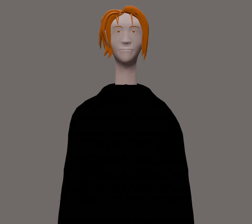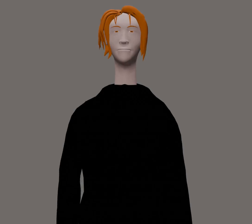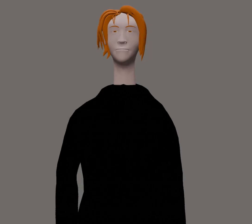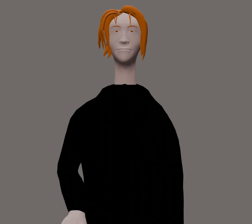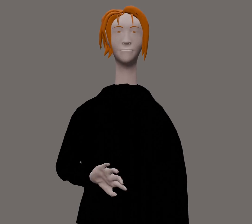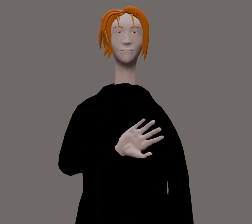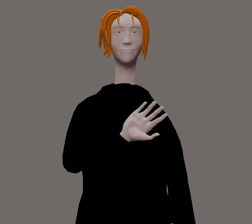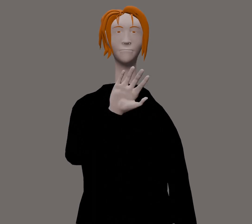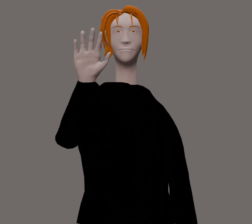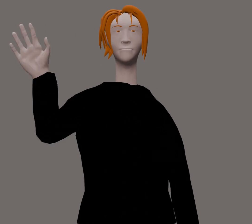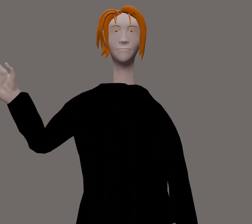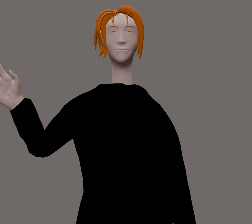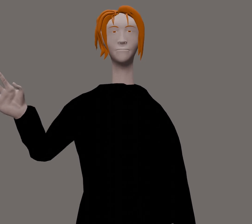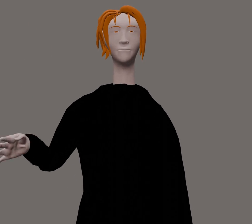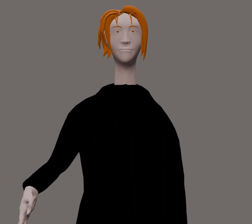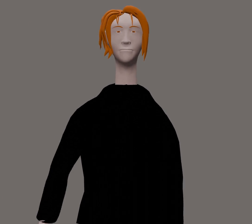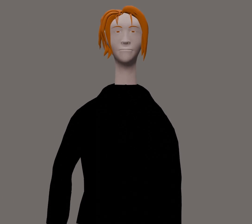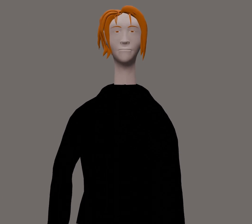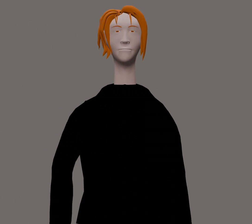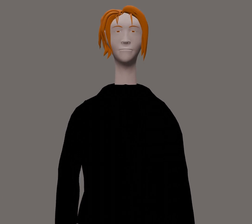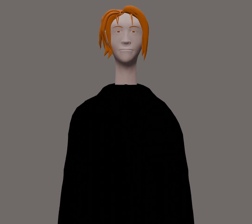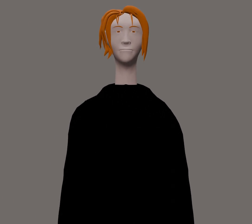Hello